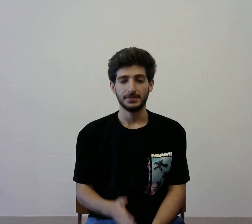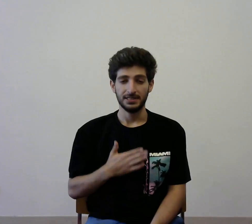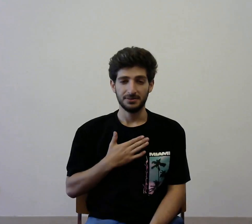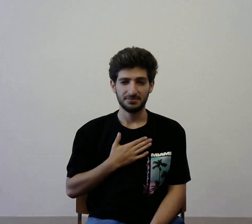mən